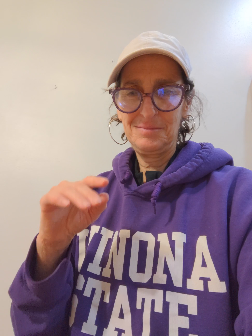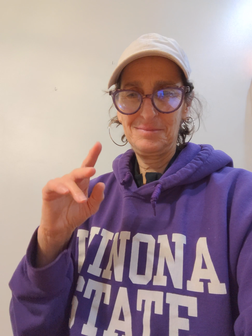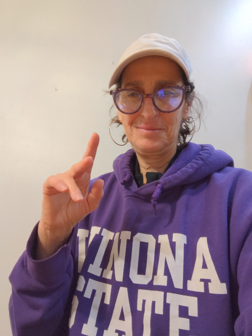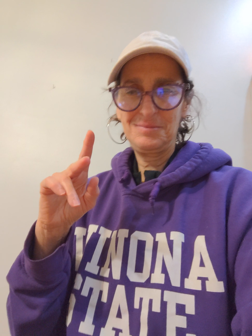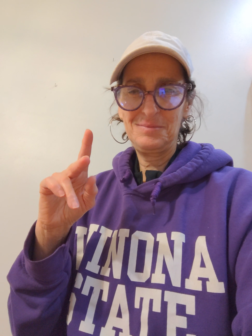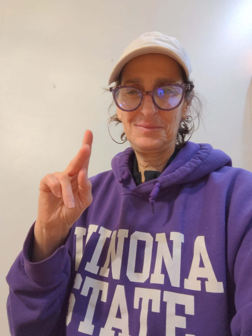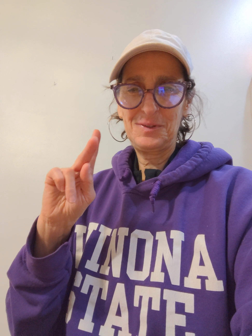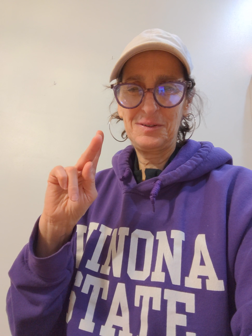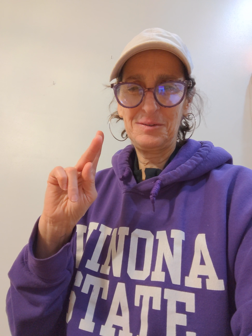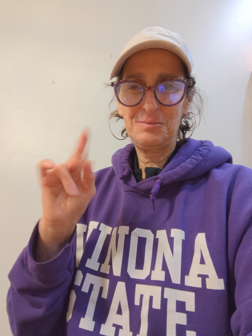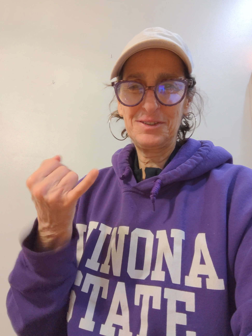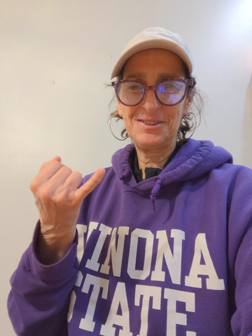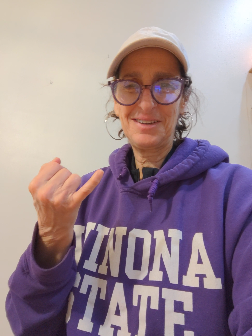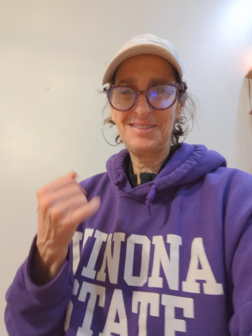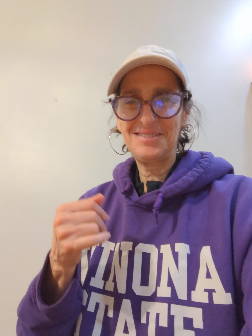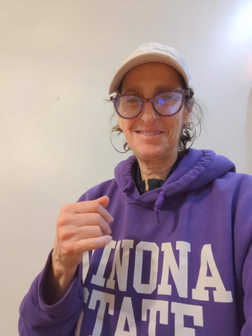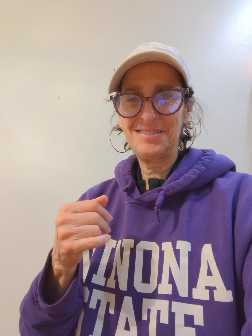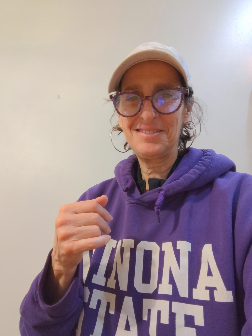pajamas